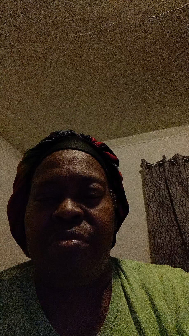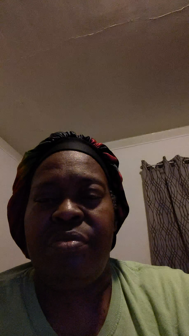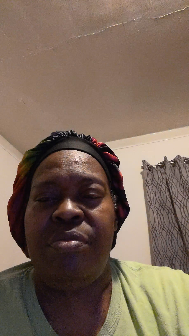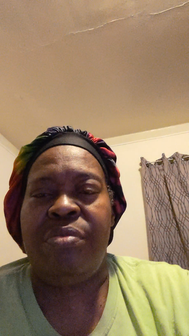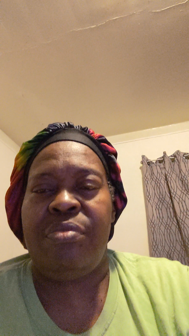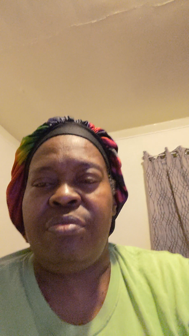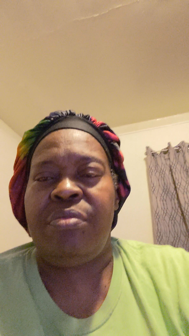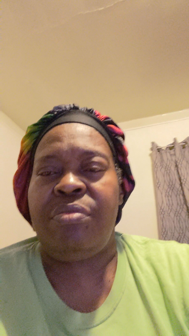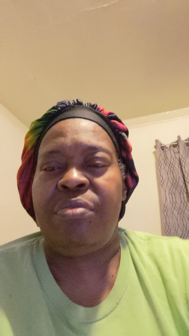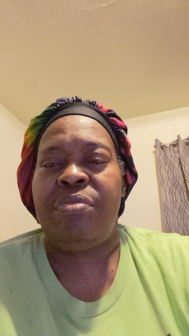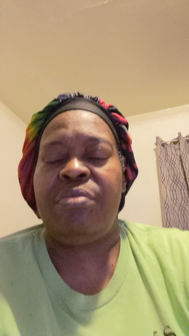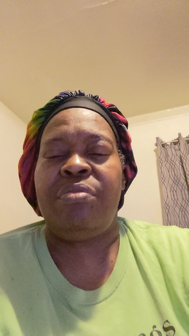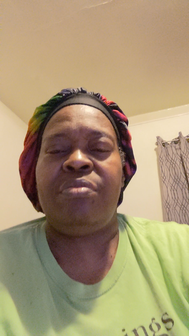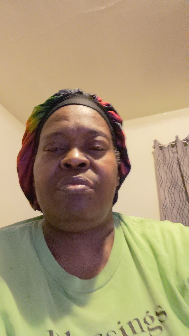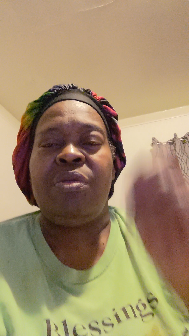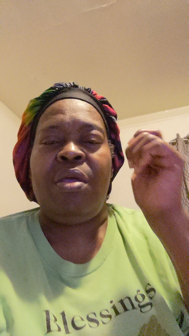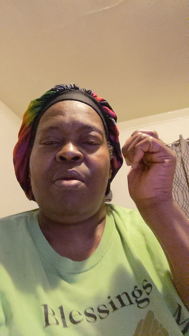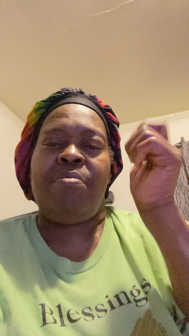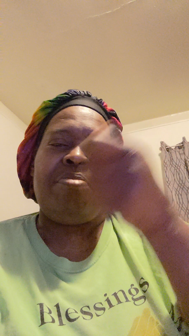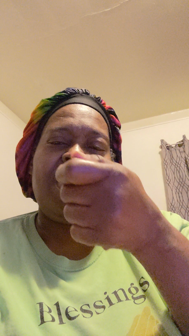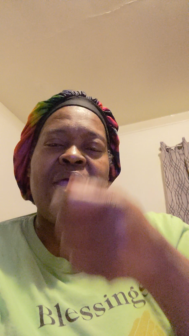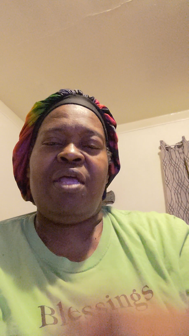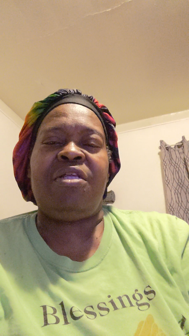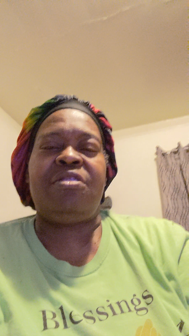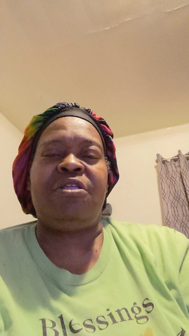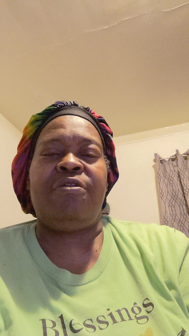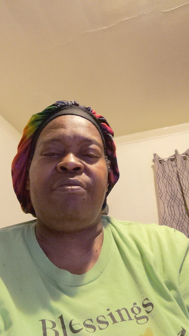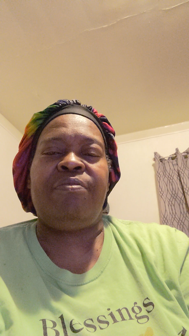bat